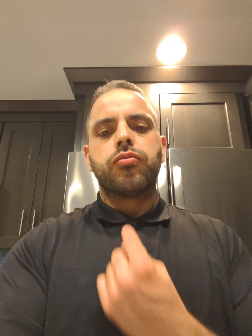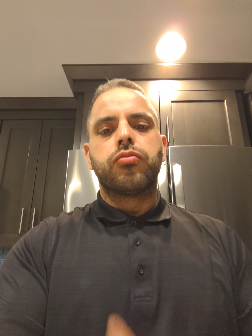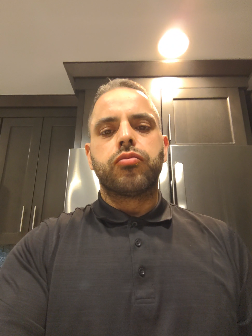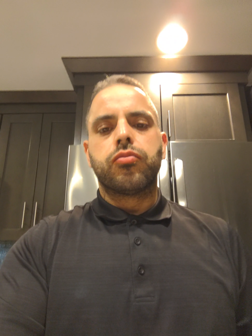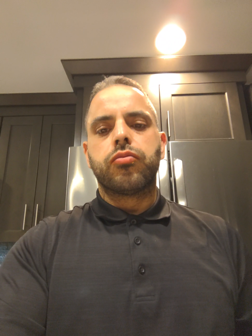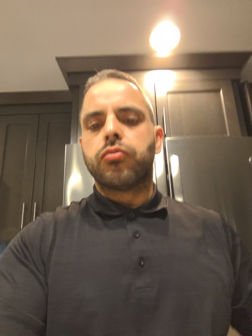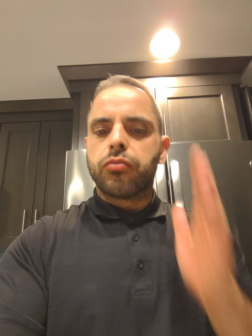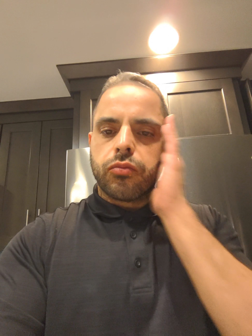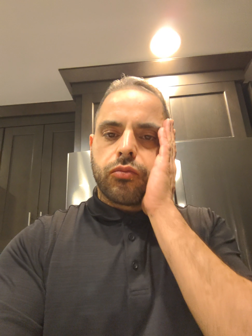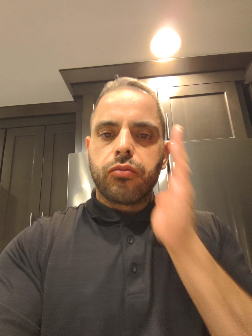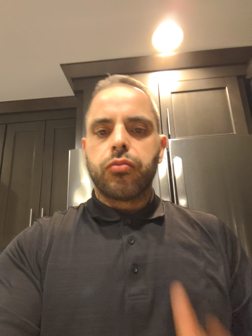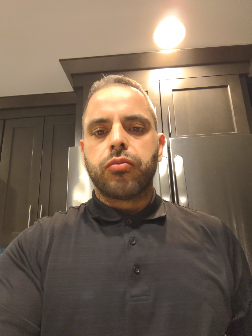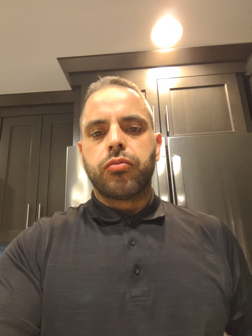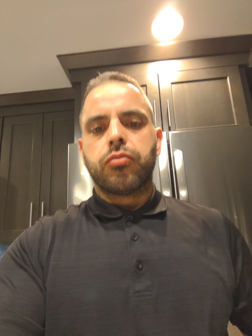bed